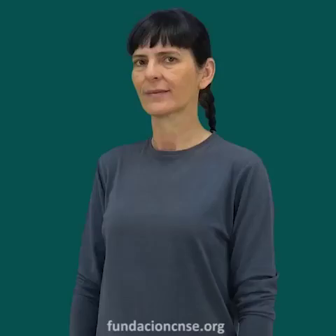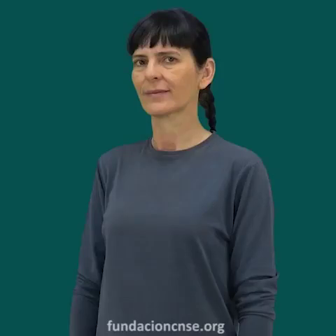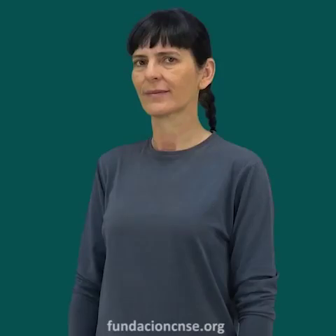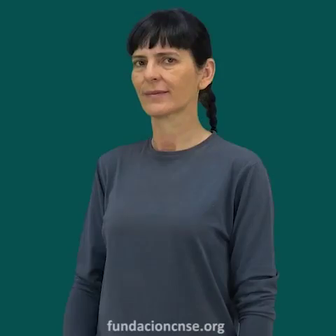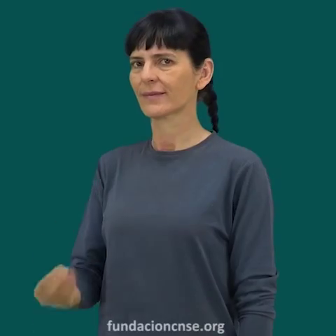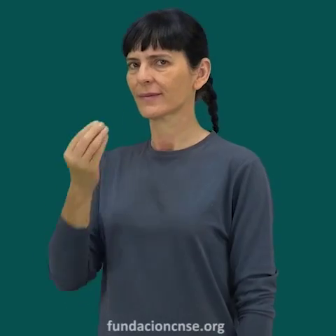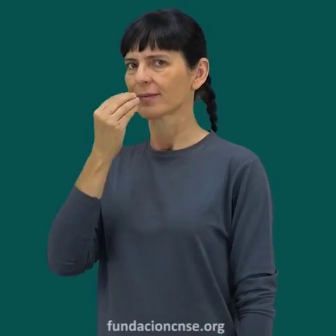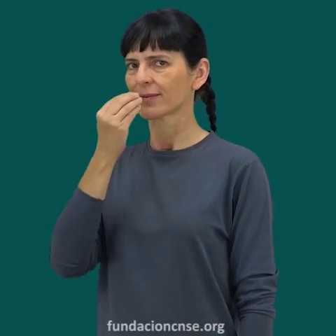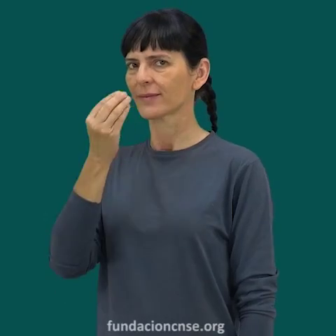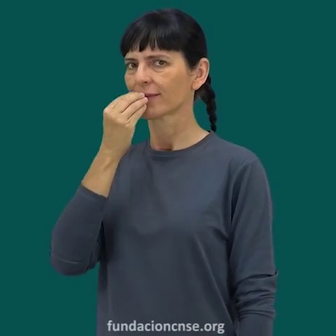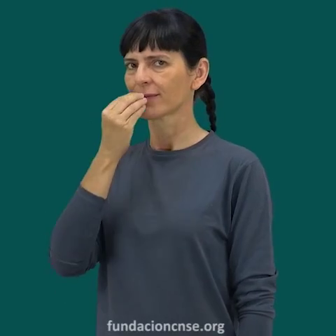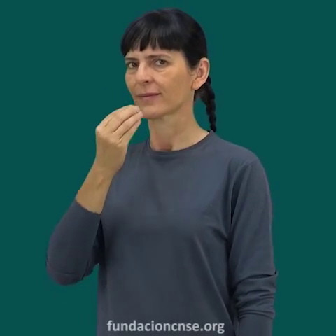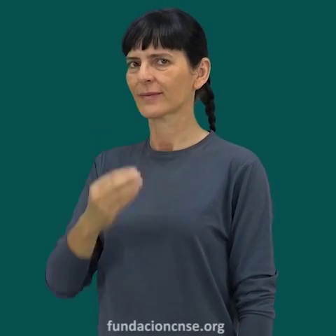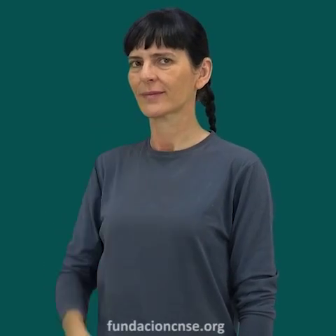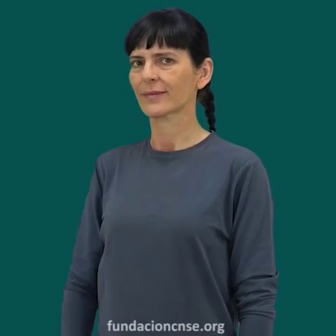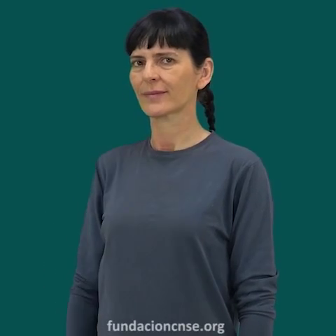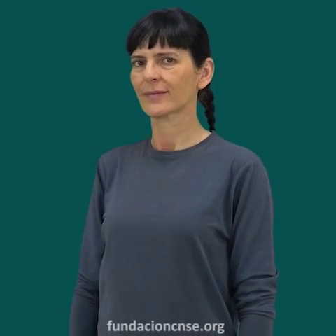comer